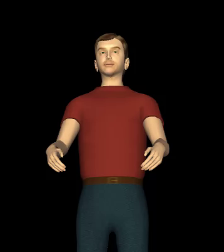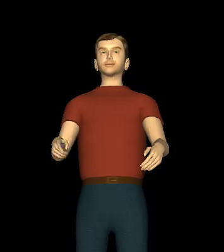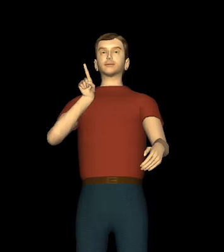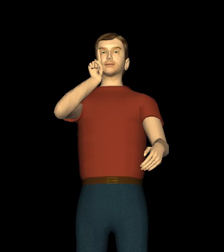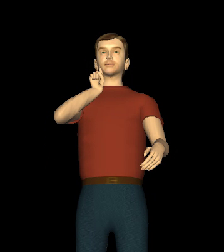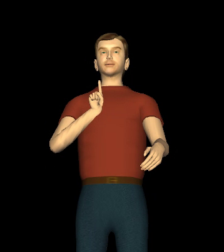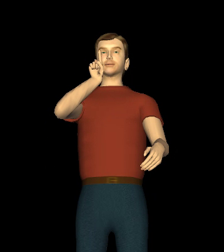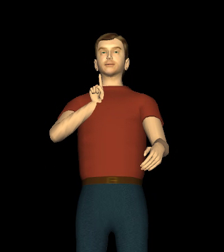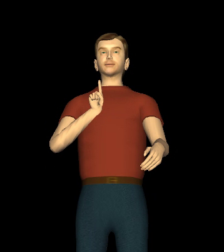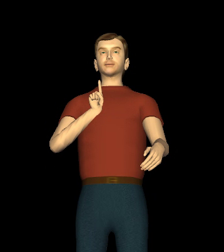بنت